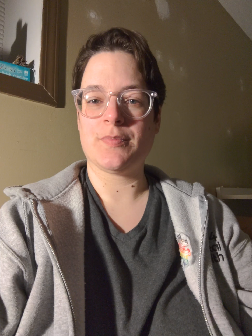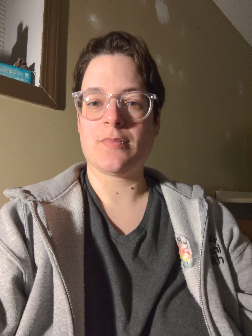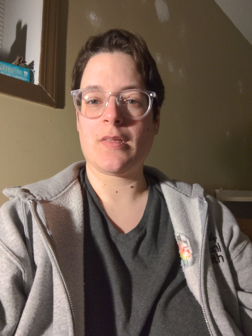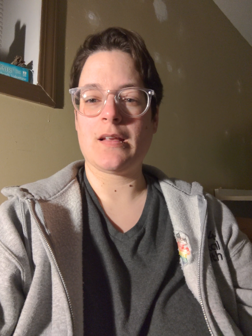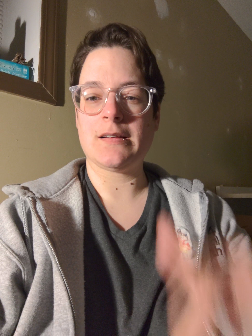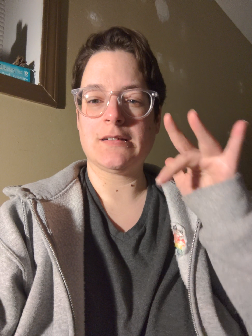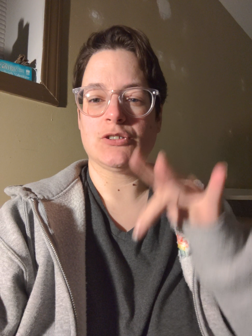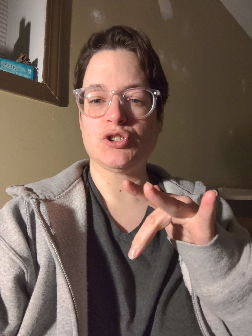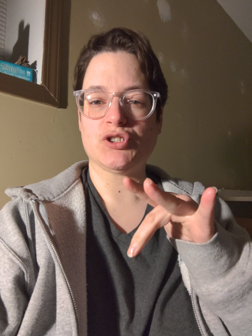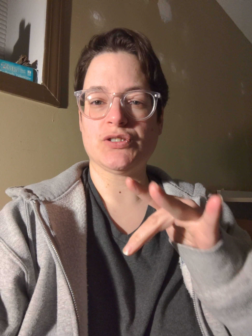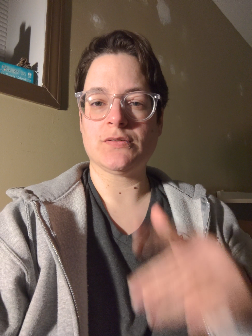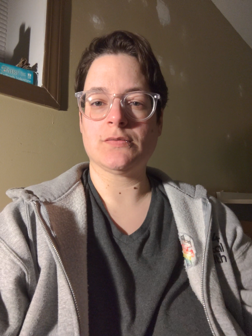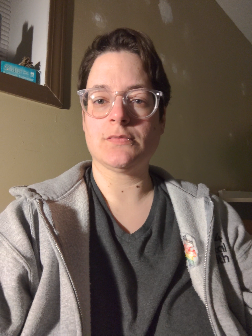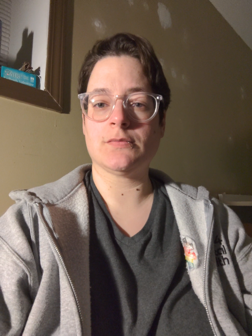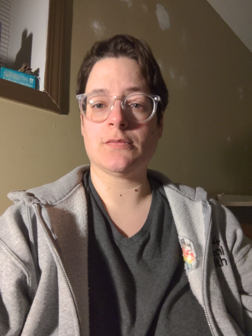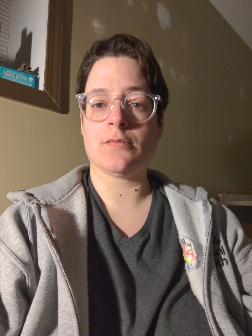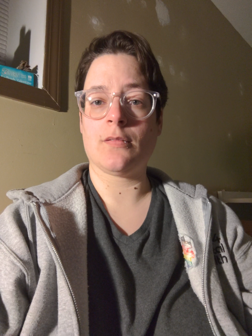touch